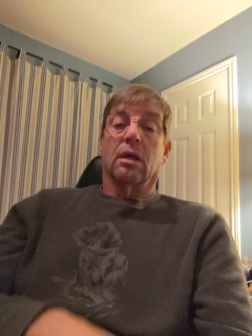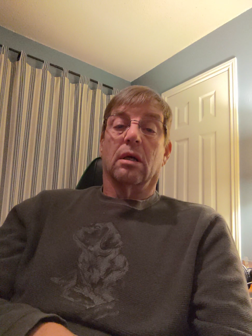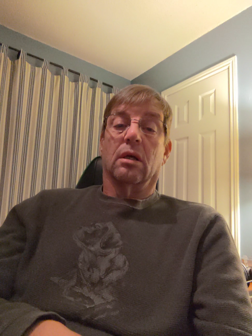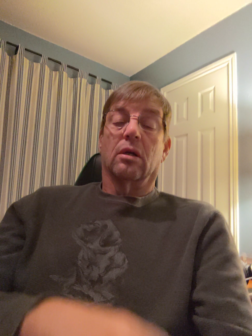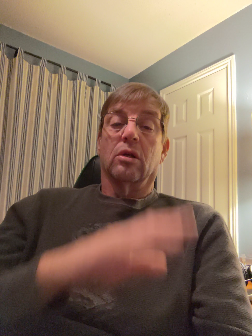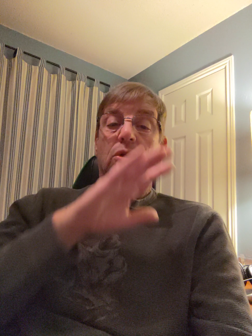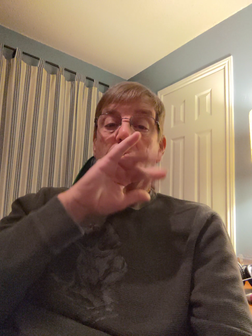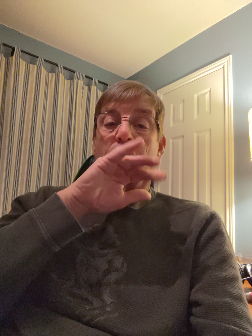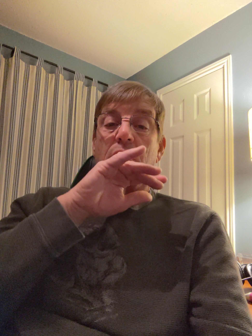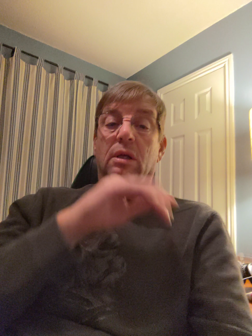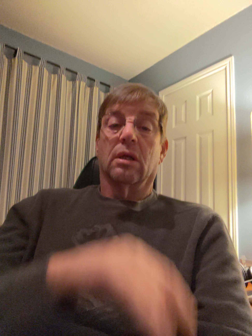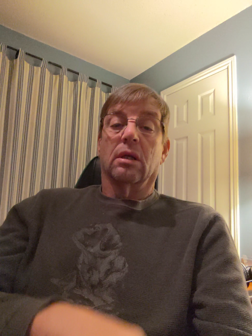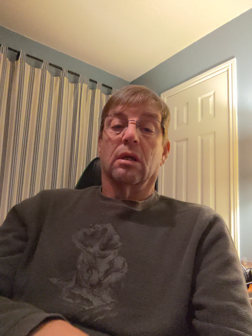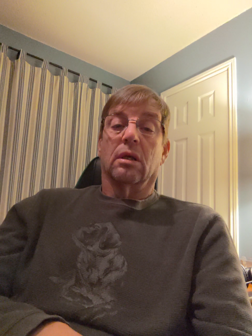dirty